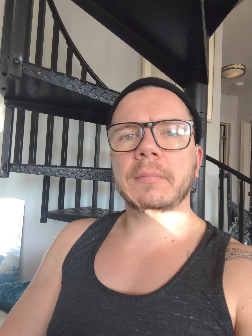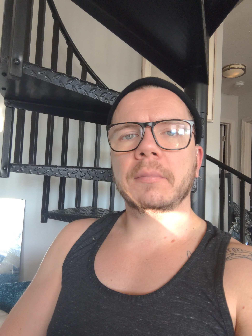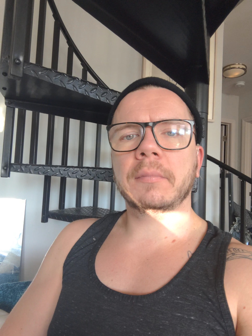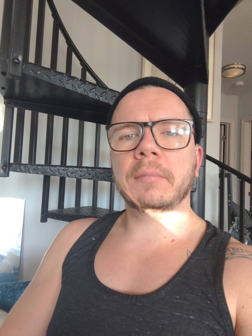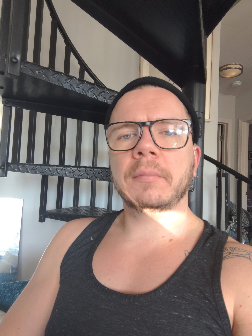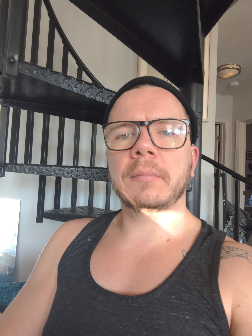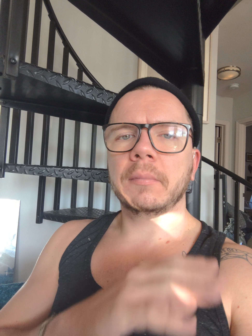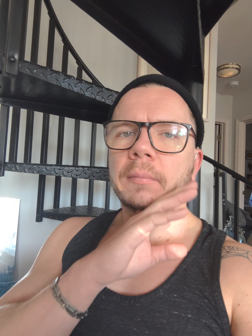bed